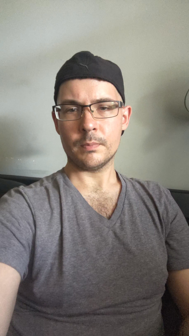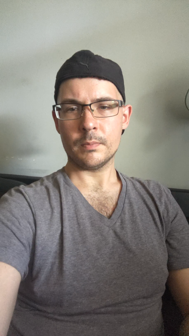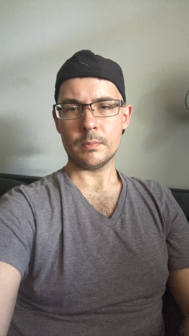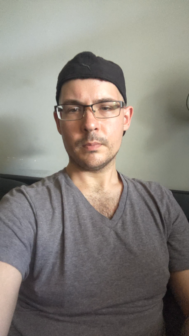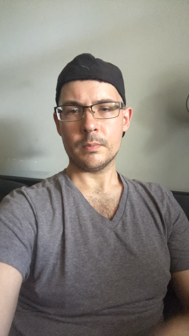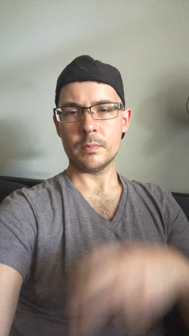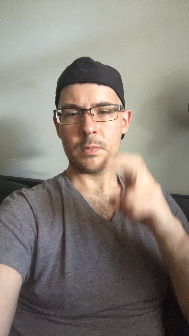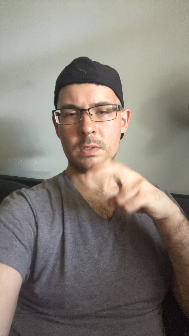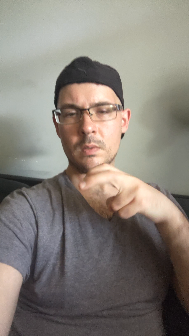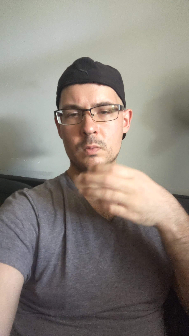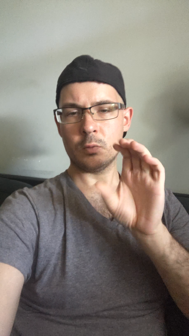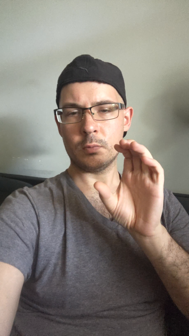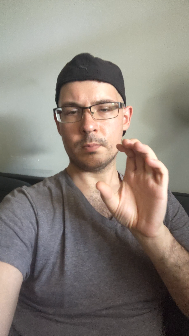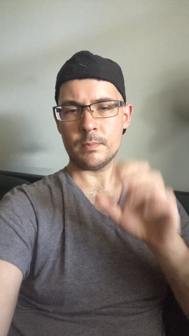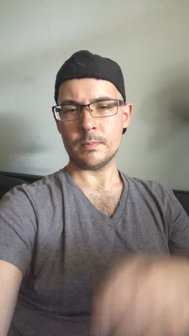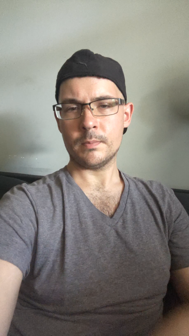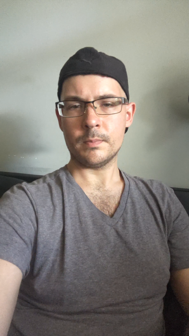potato chip